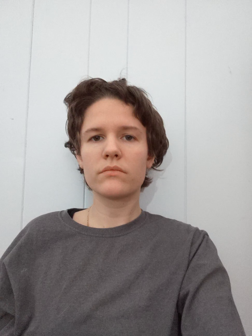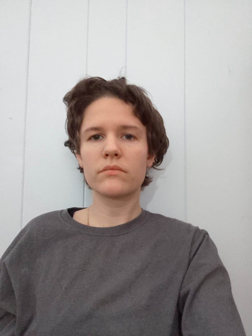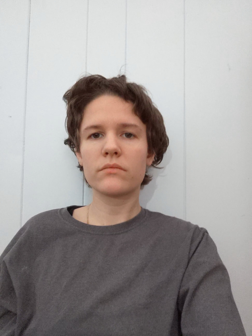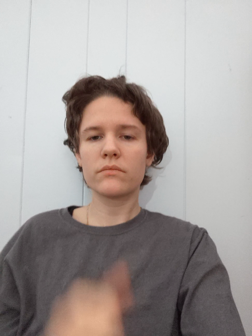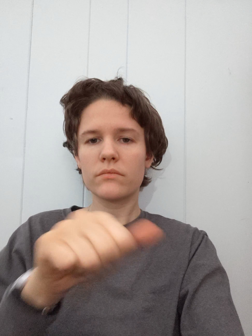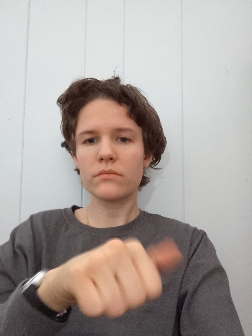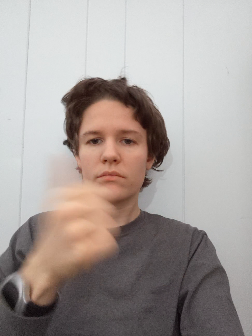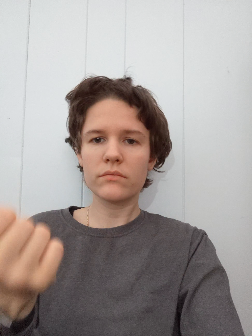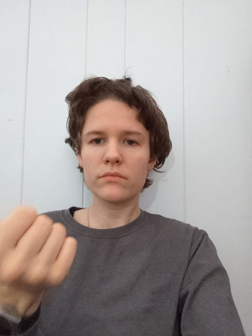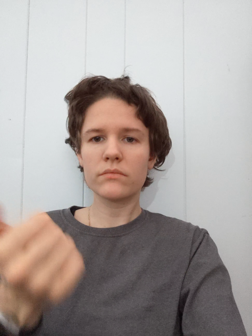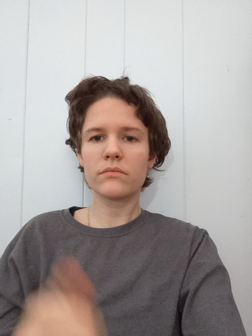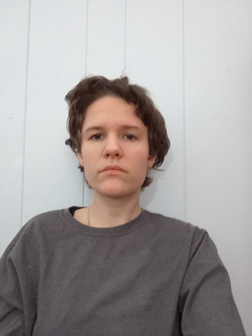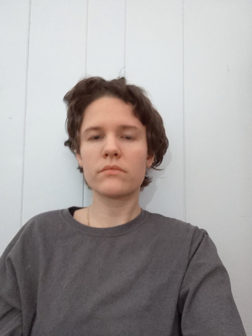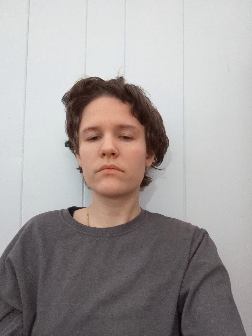another